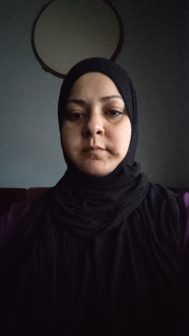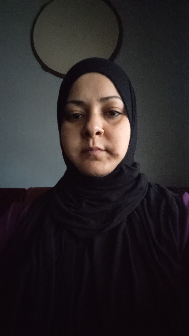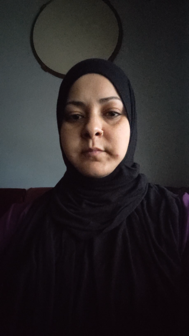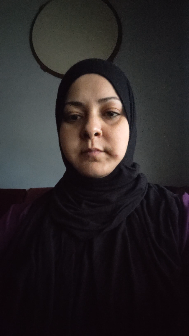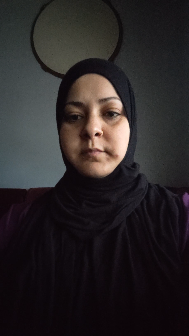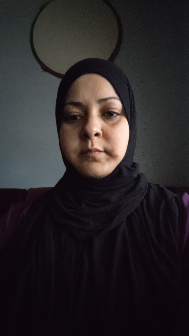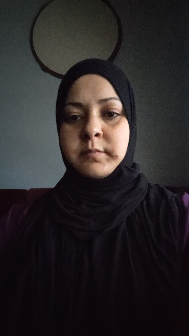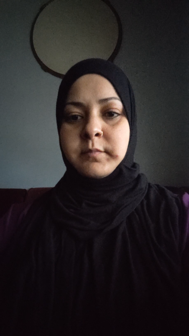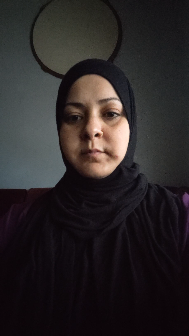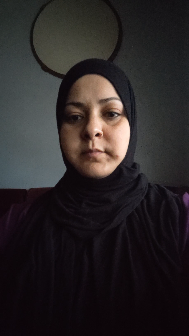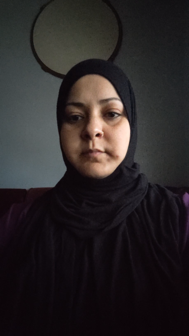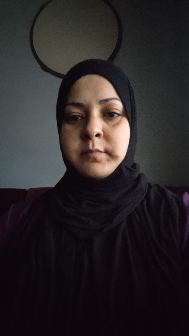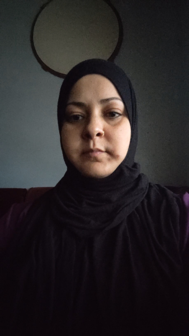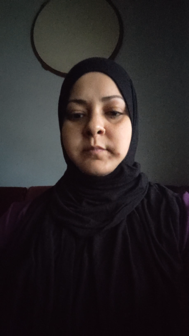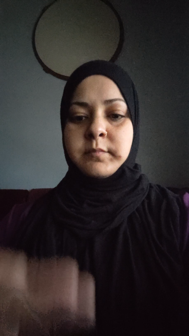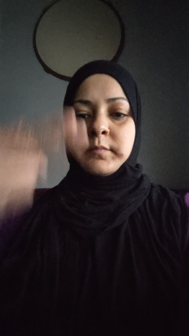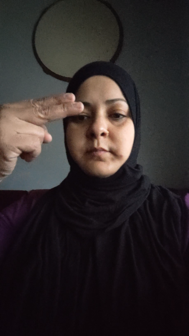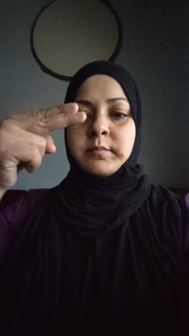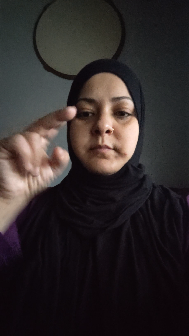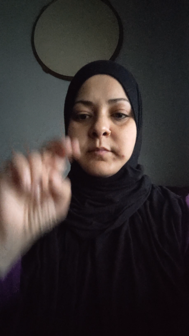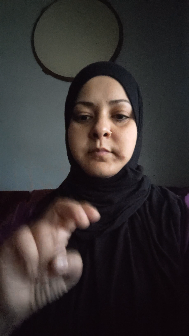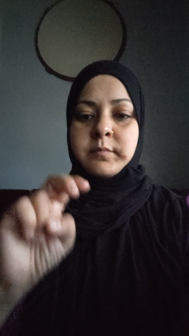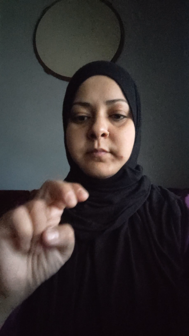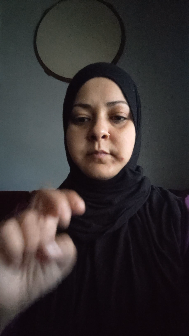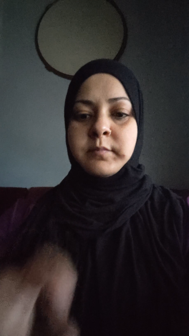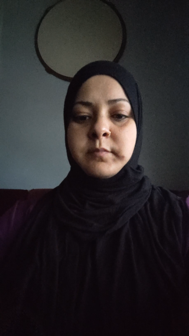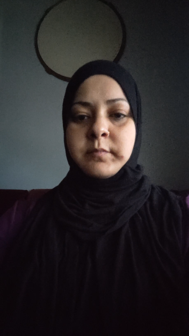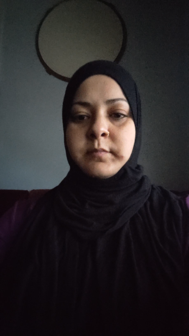high chair